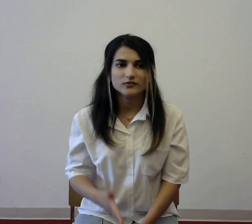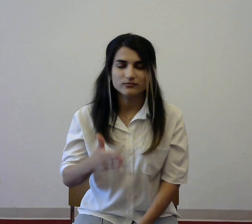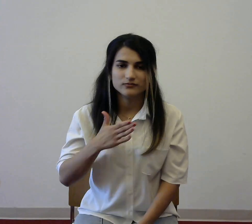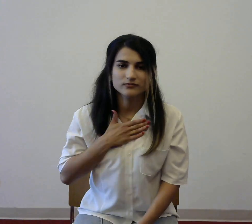mən